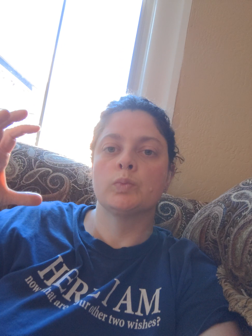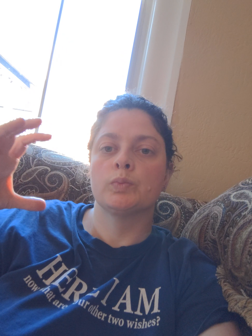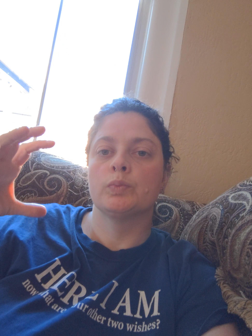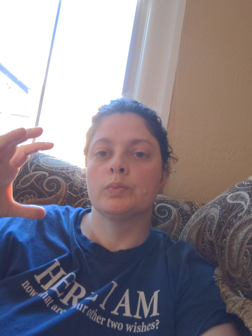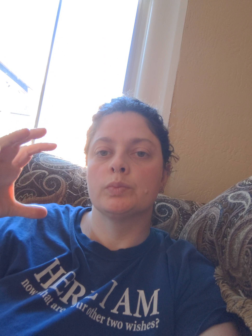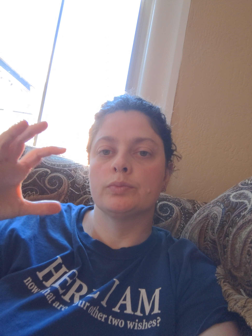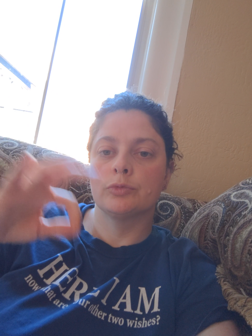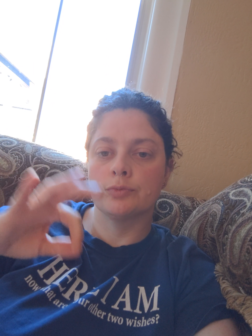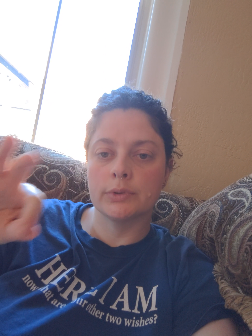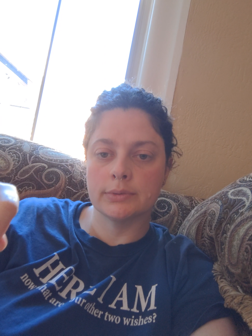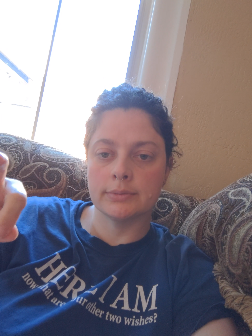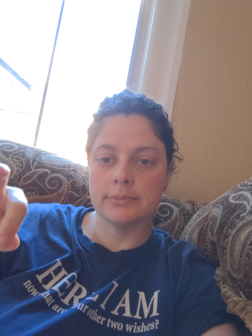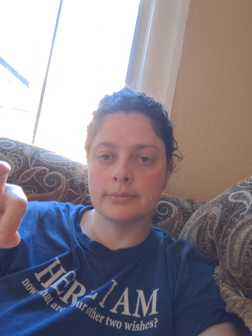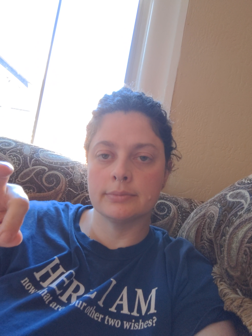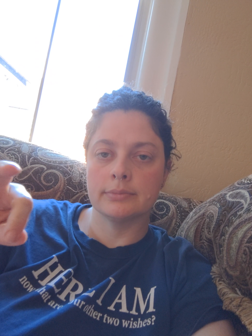french fries